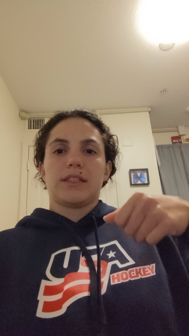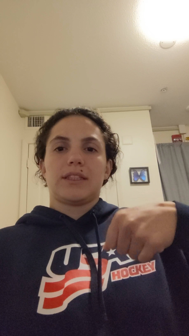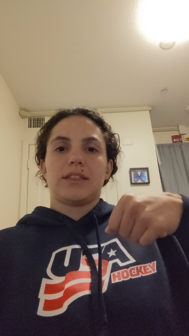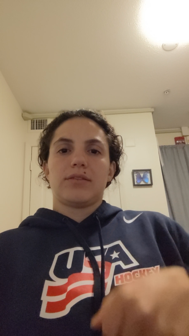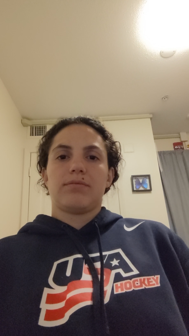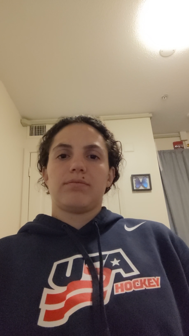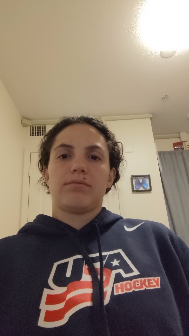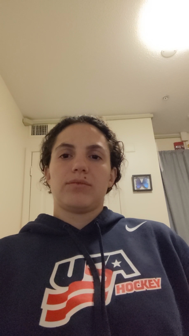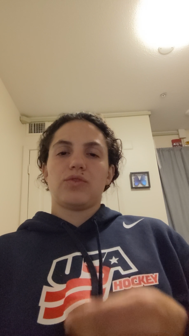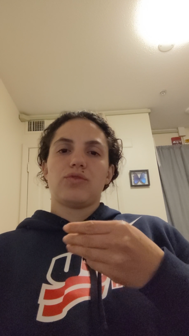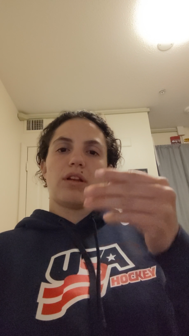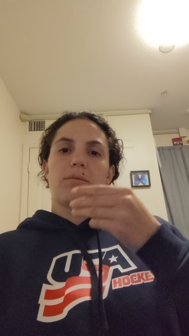shopping